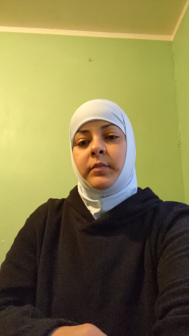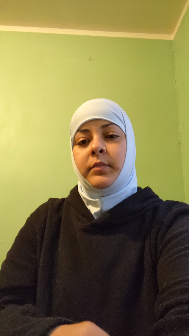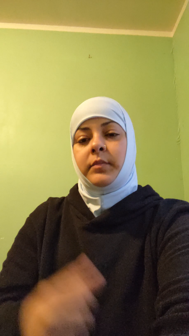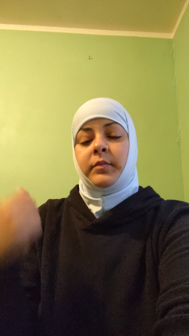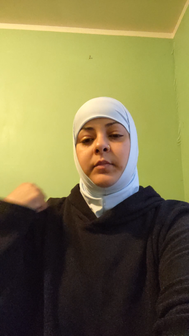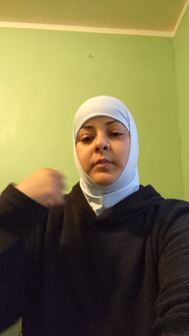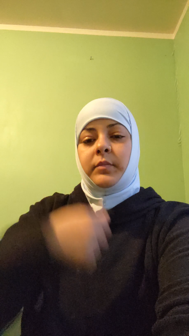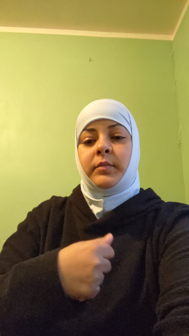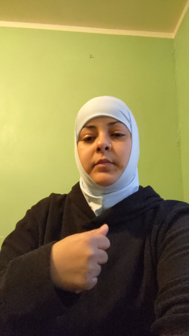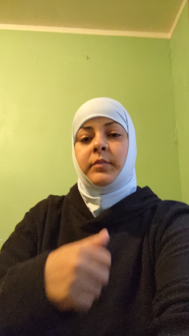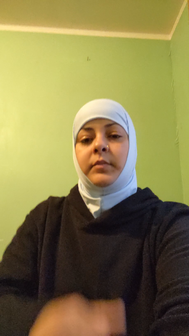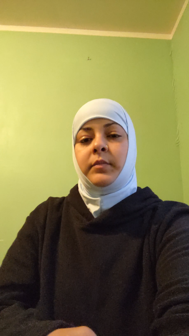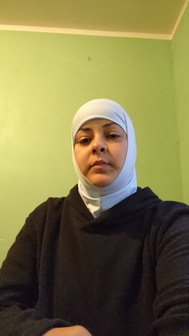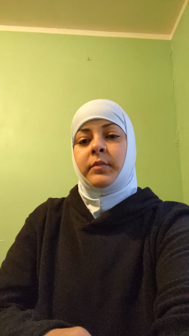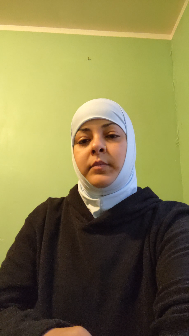coats